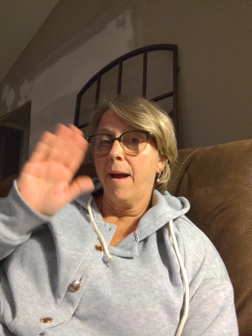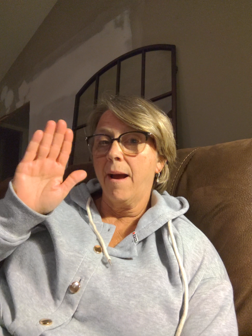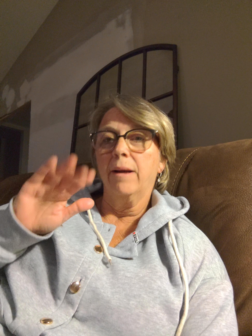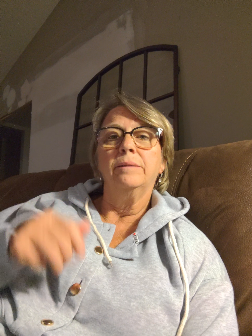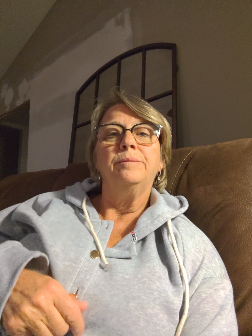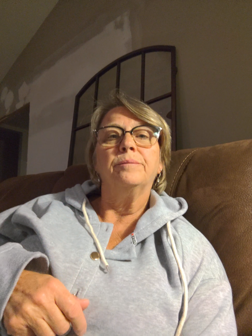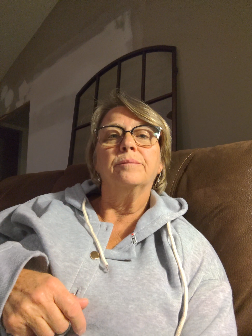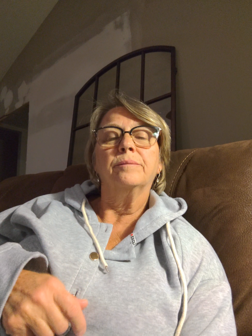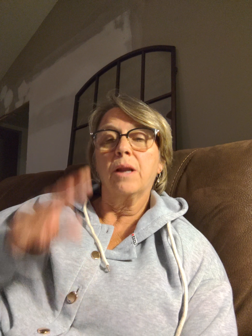bye